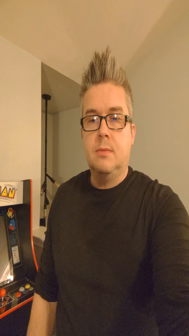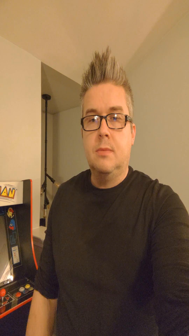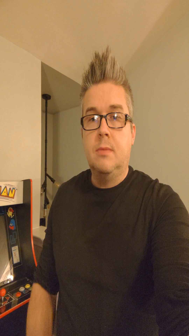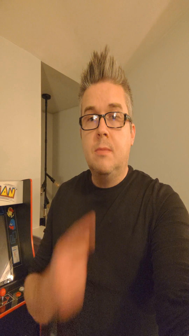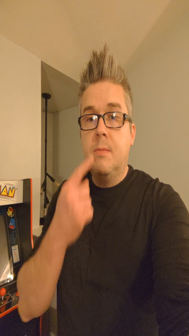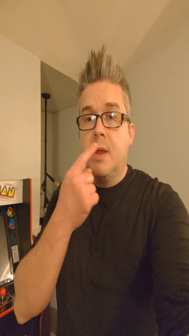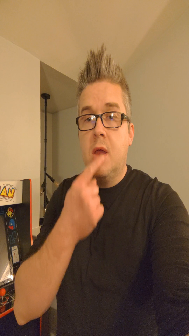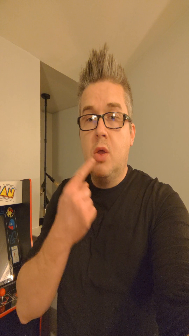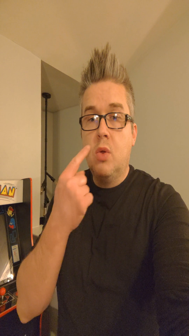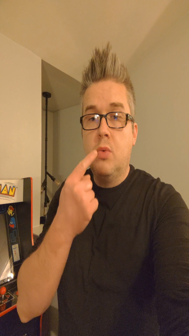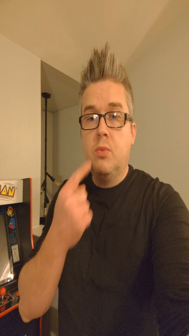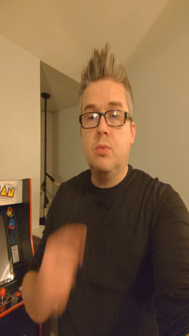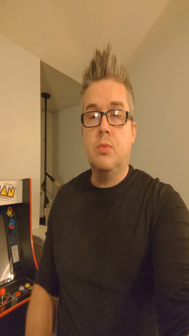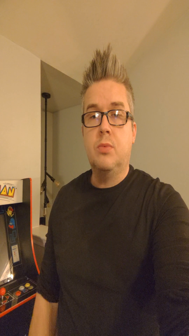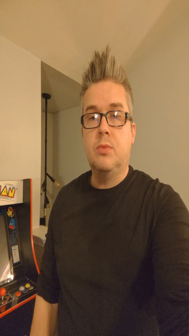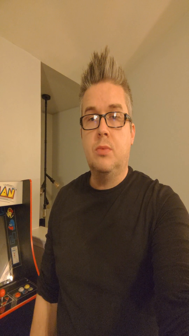mouth